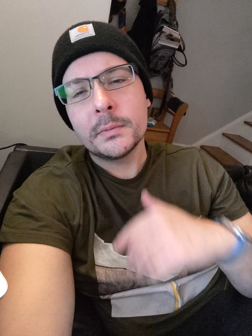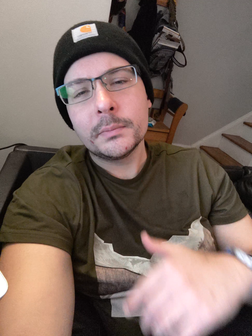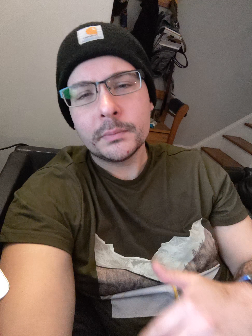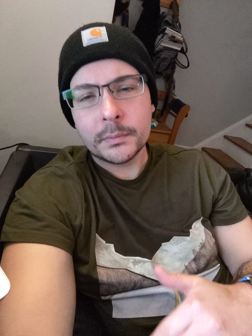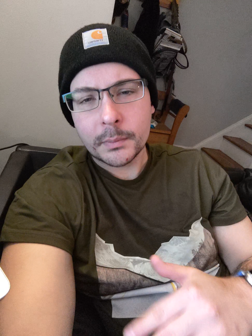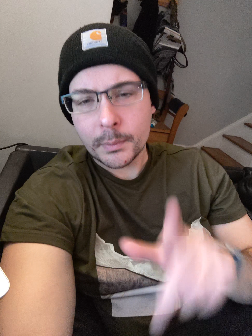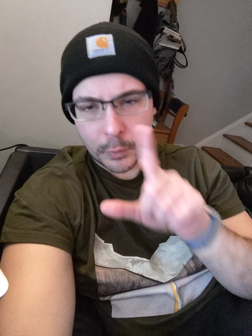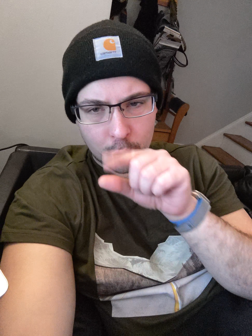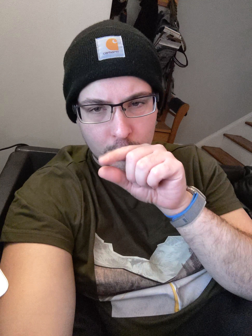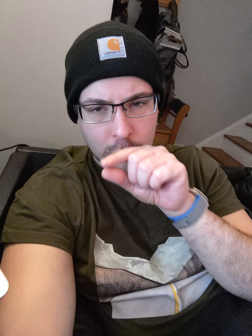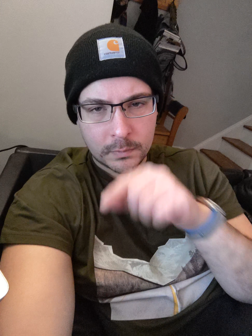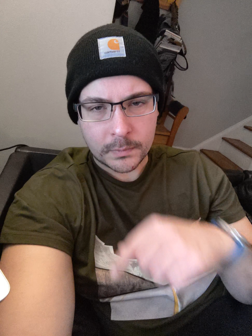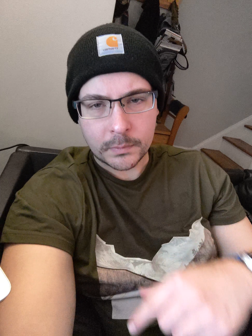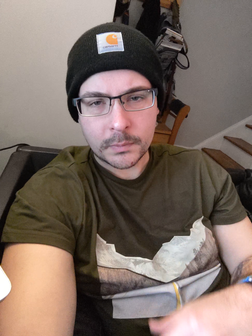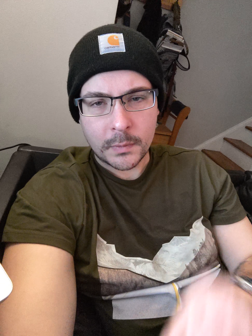bird